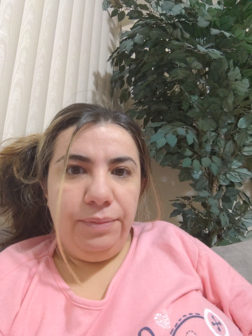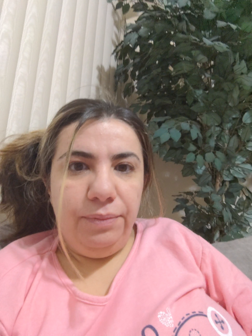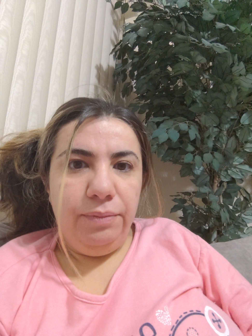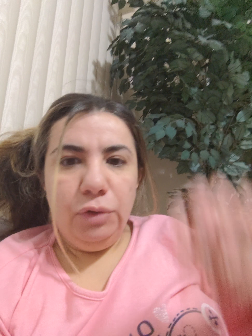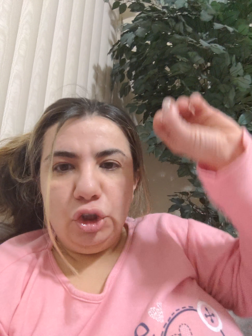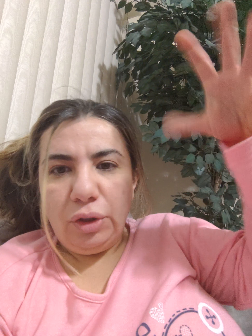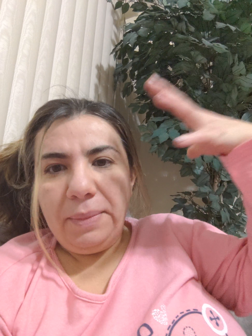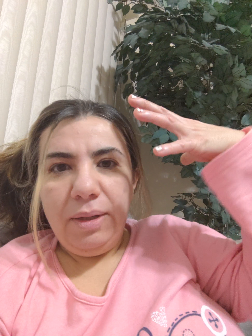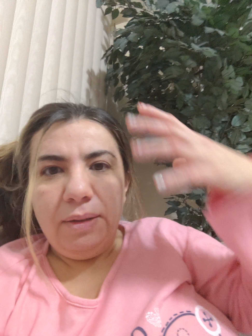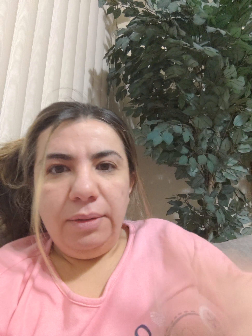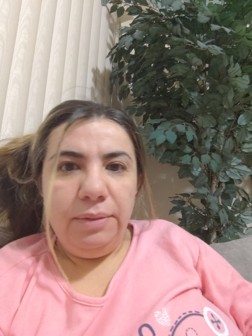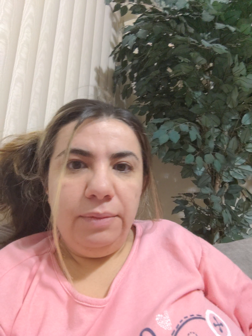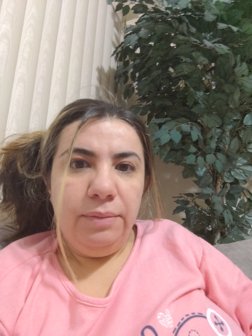sun